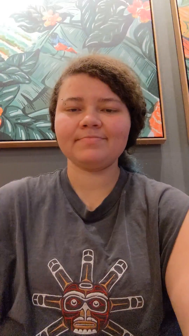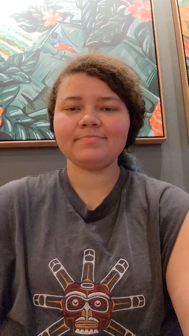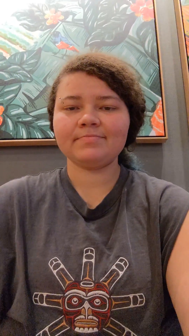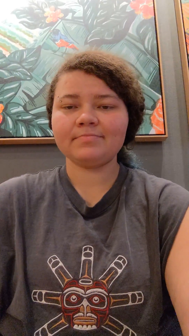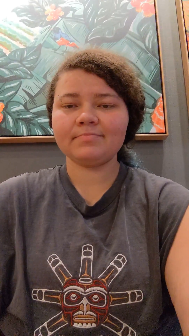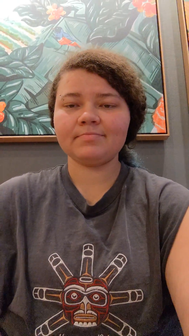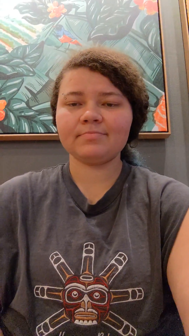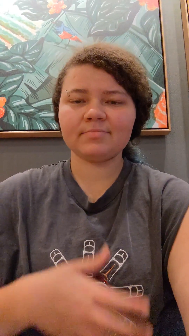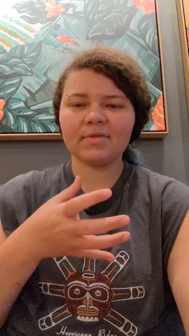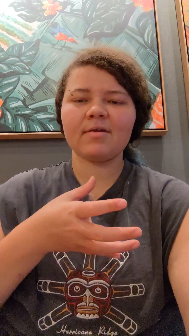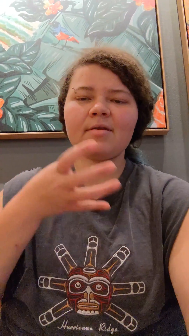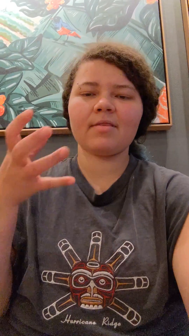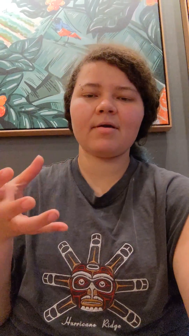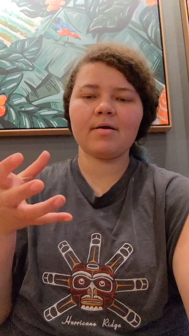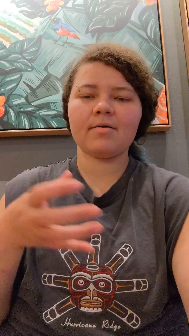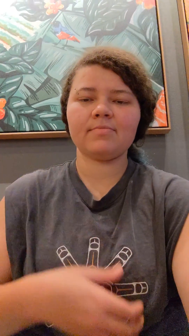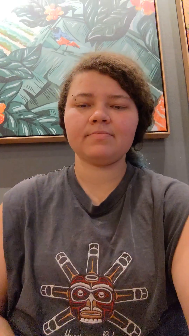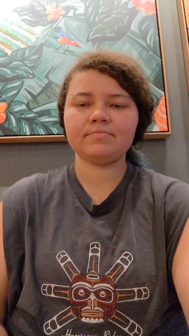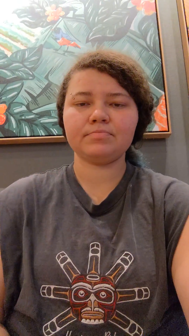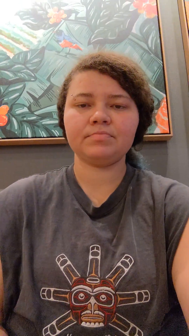a lot